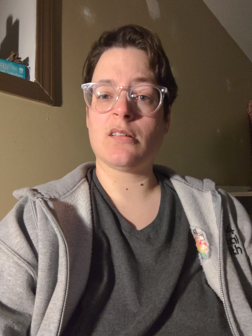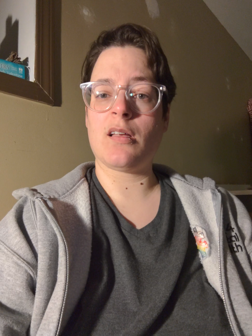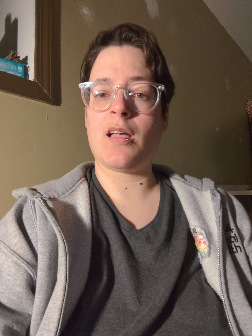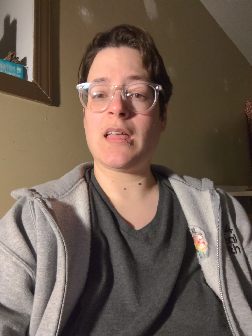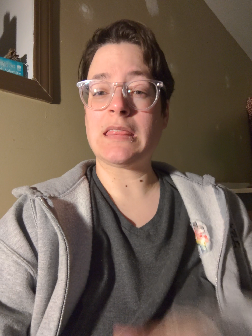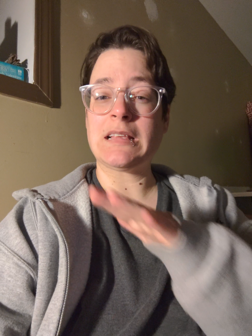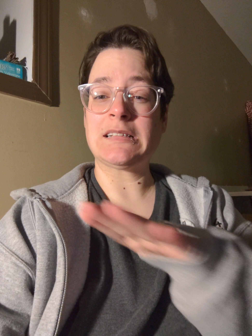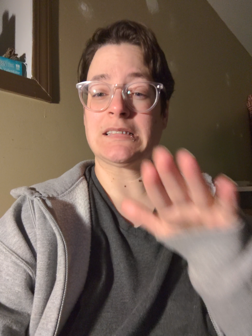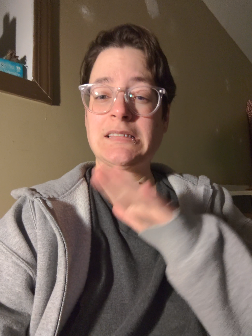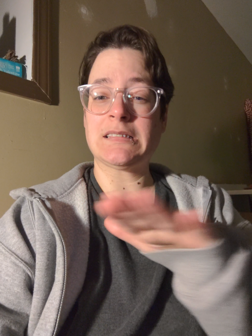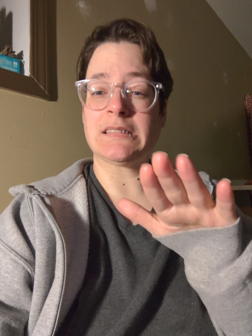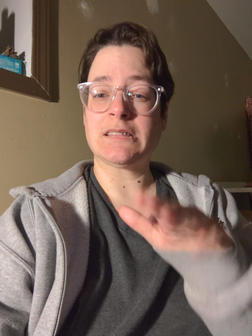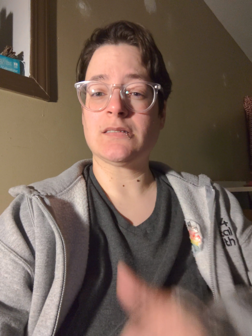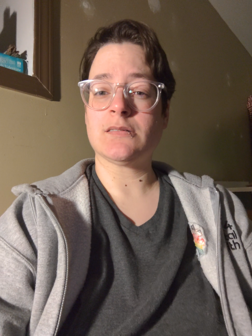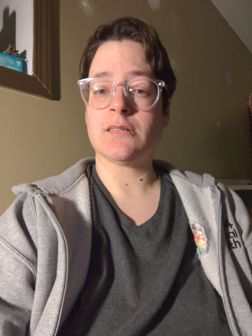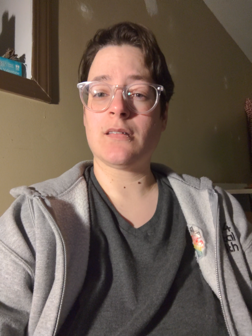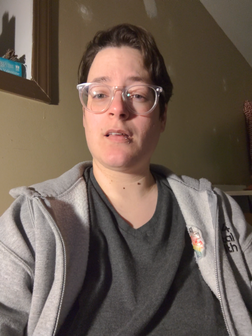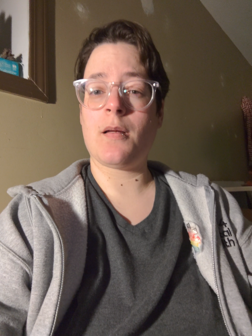clean